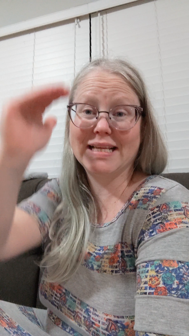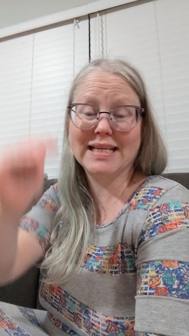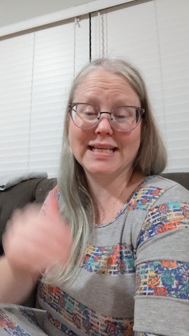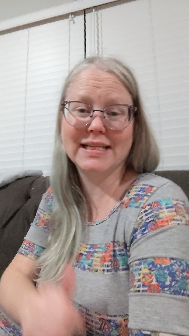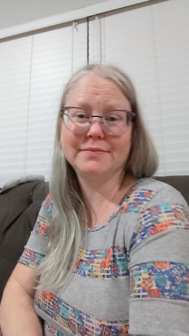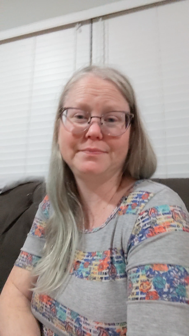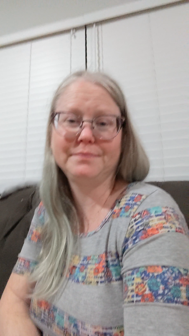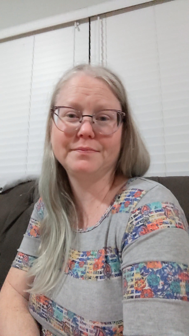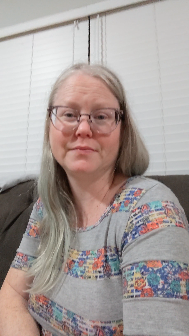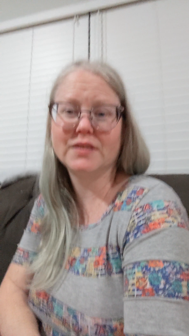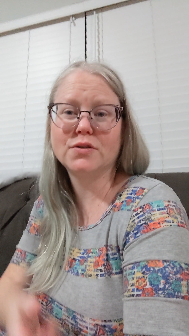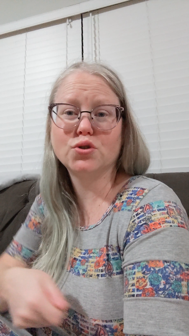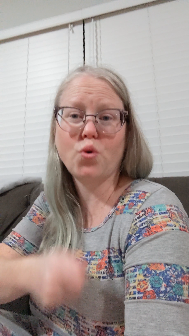shovel